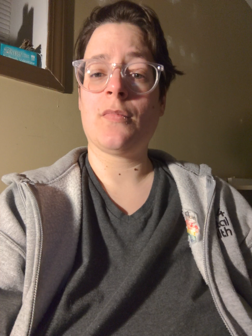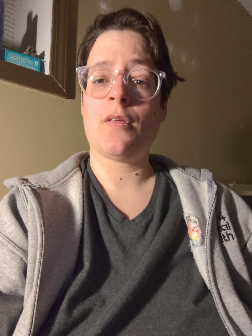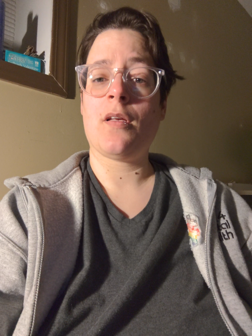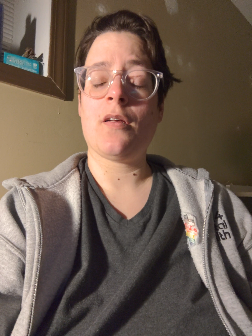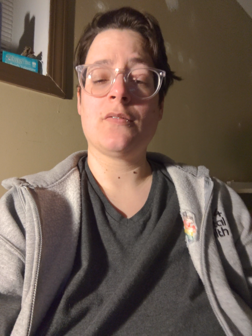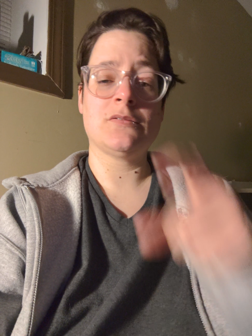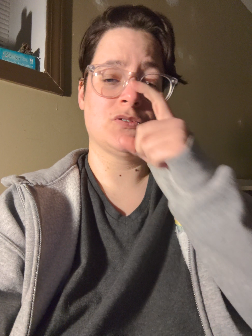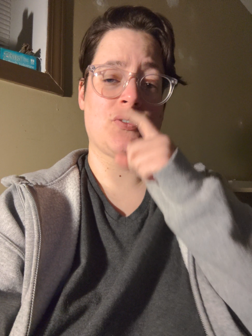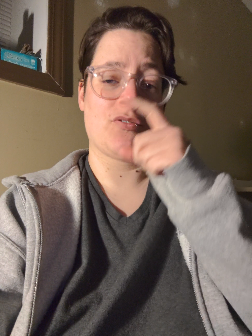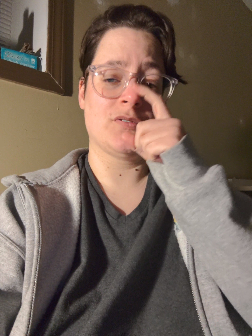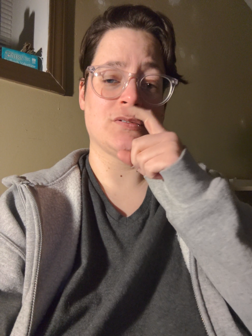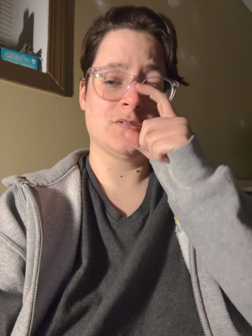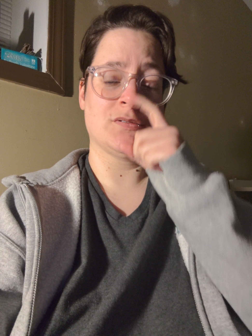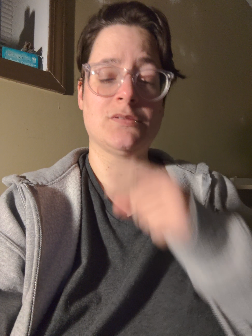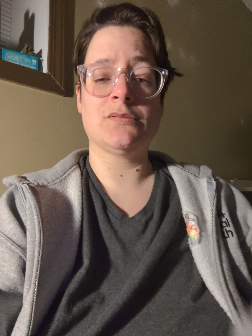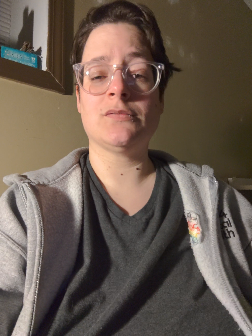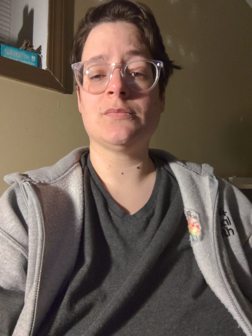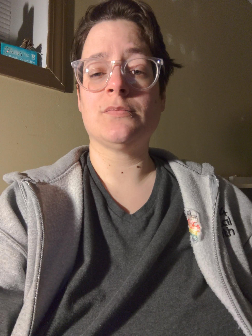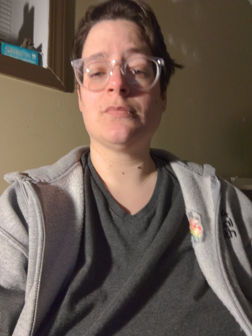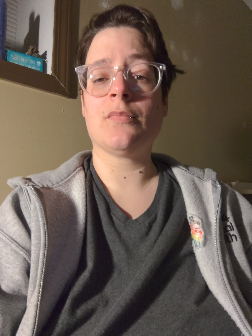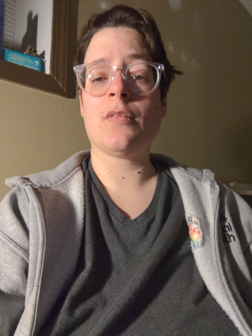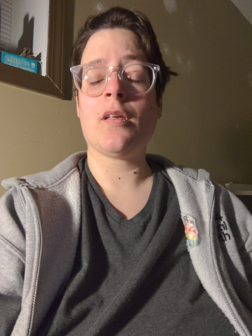doll